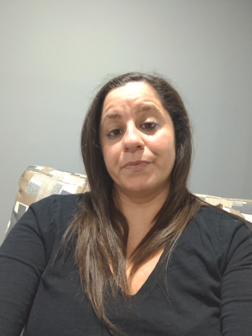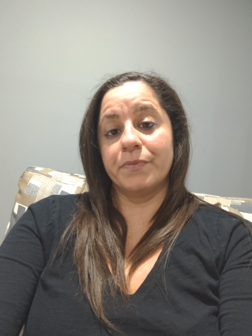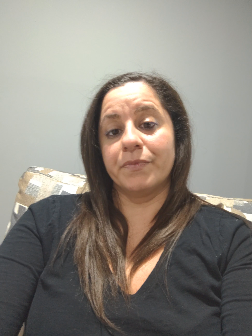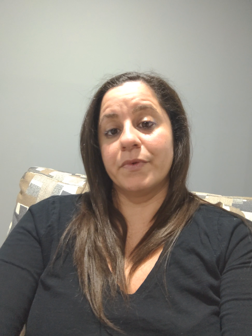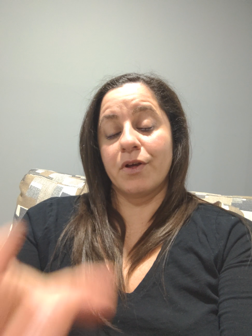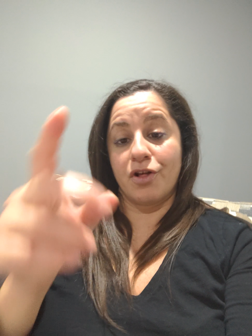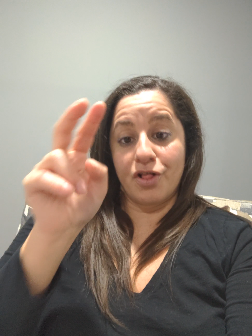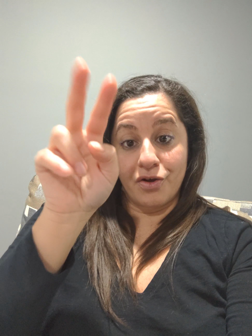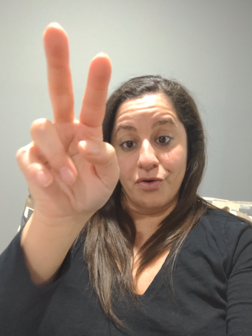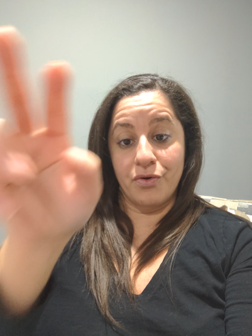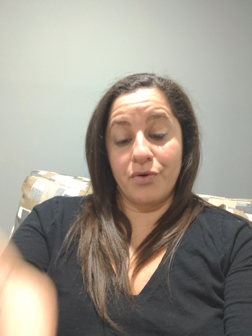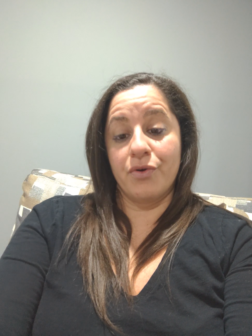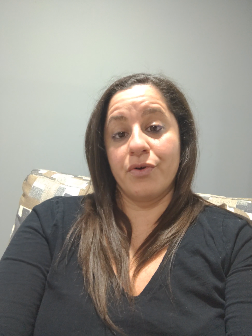look